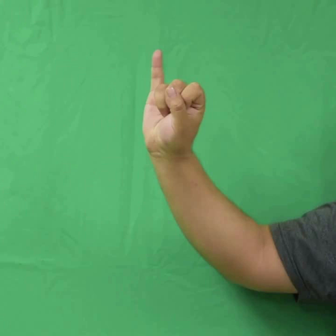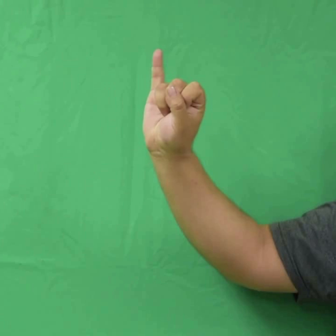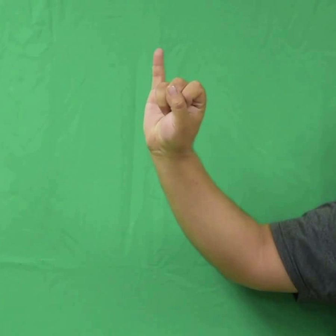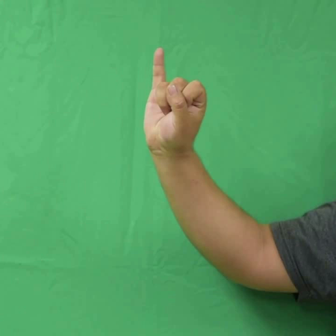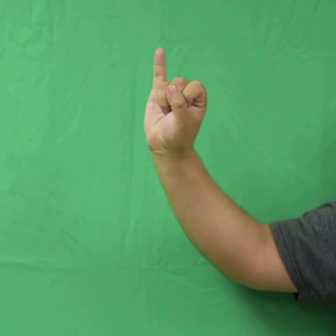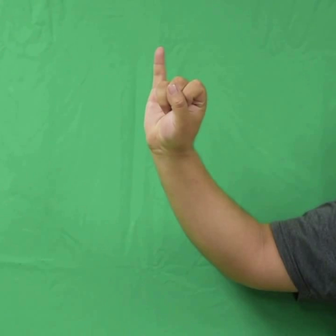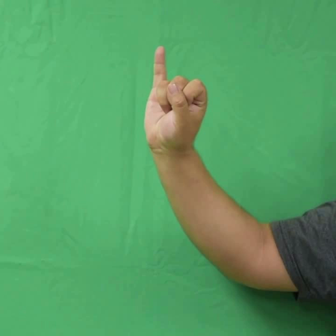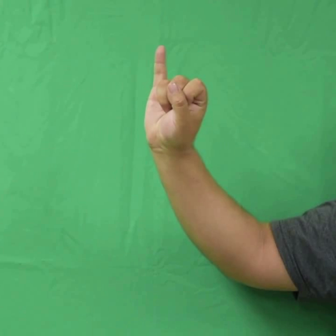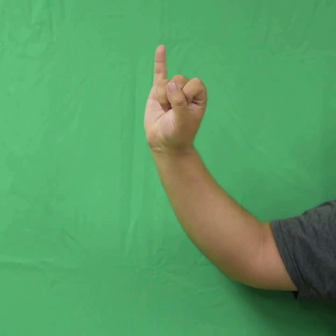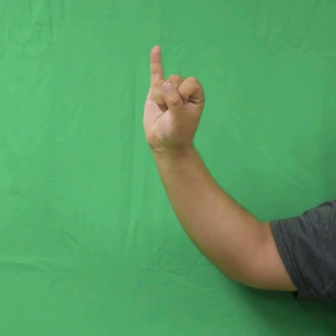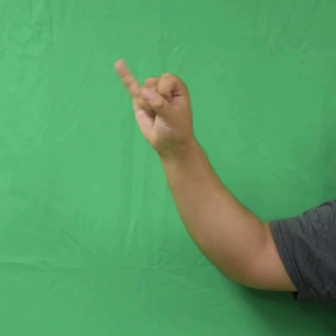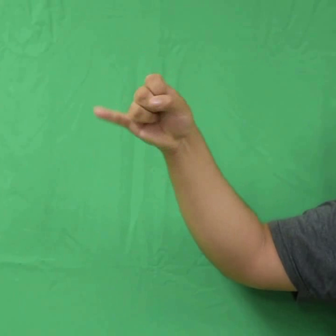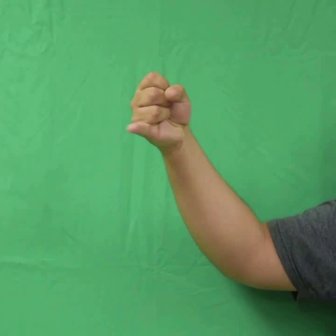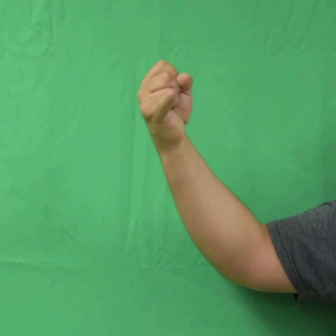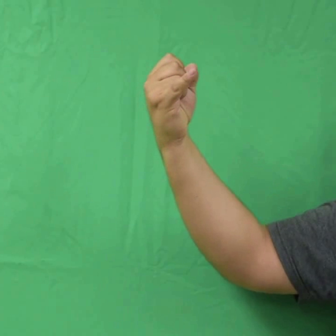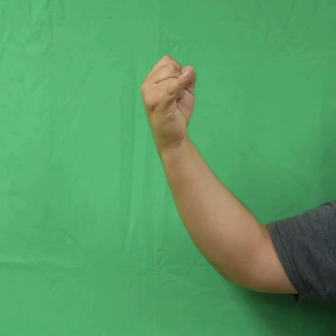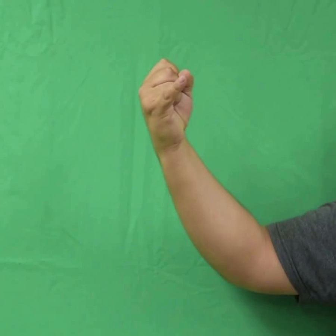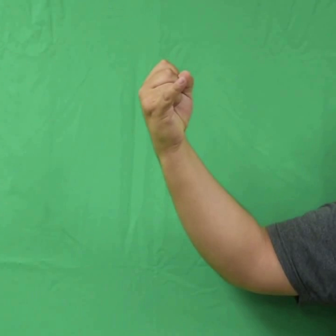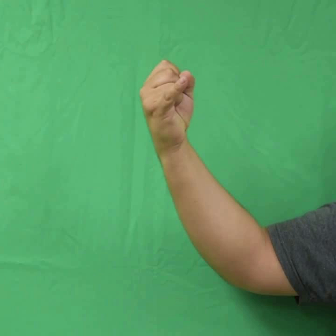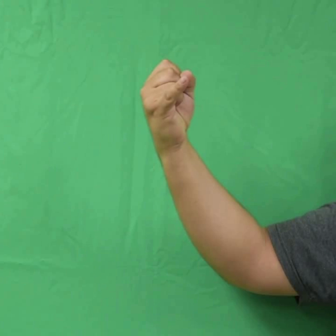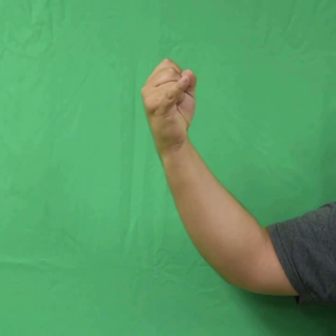J